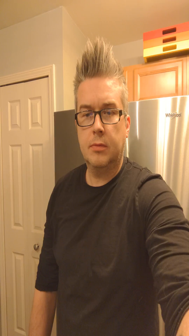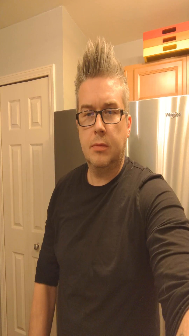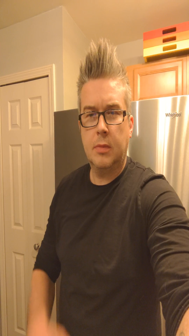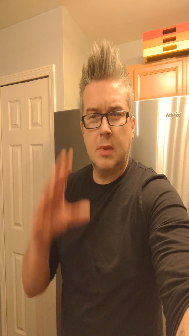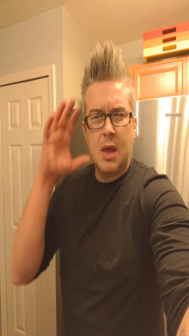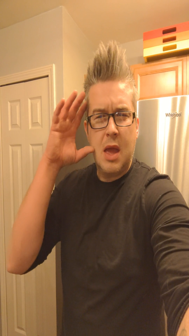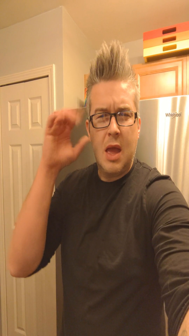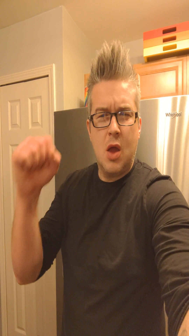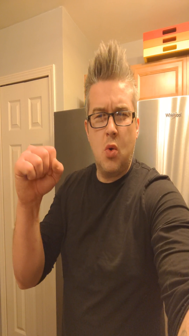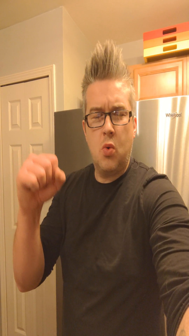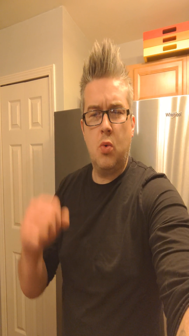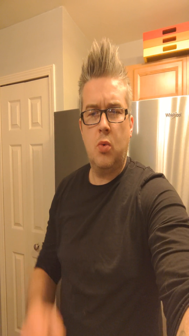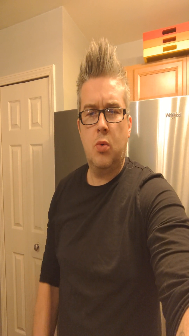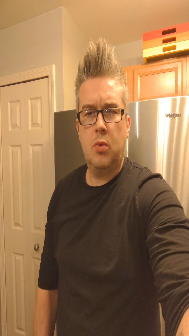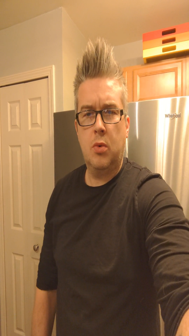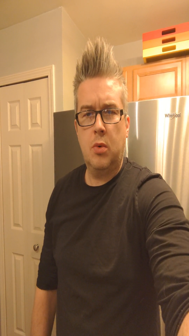loud